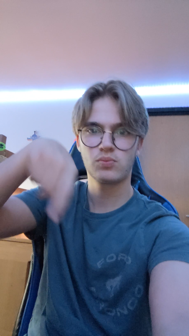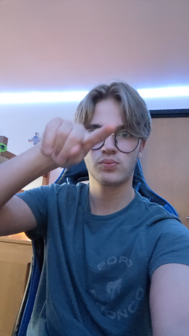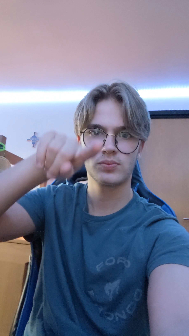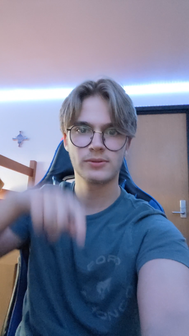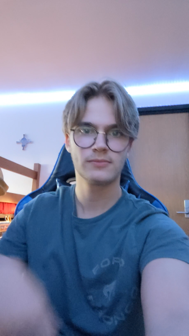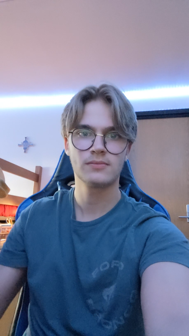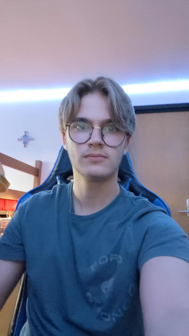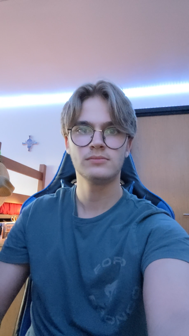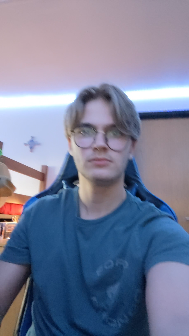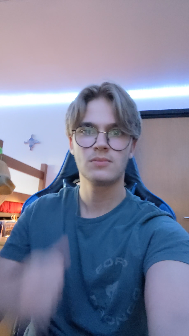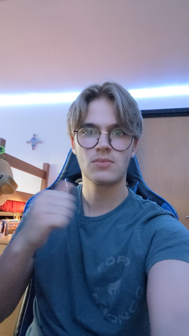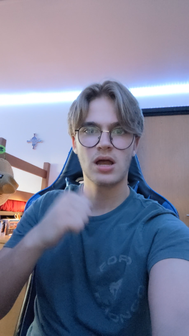rock